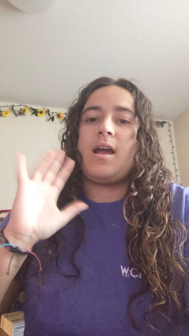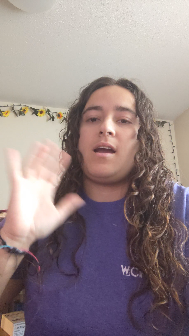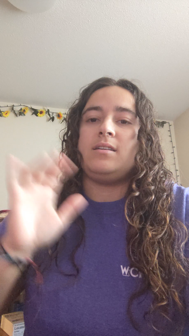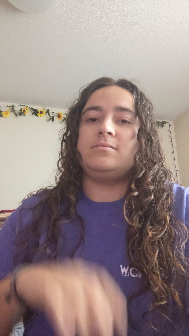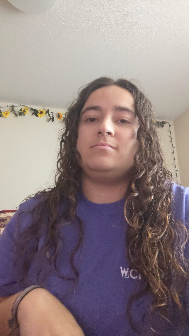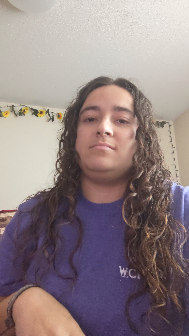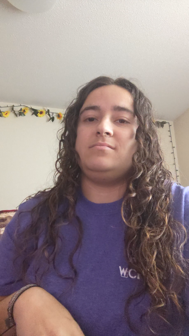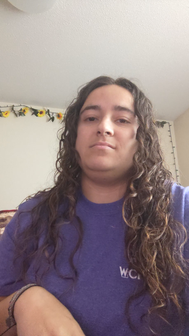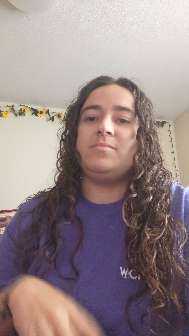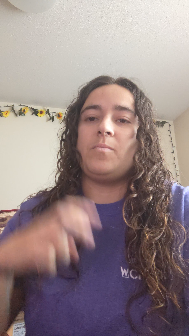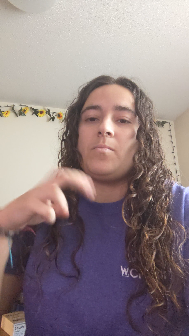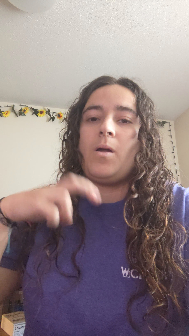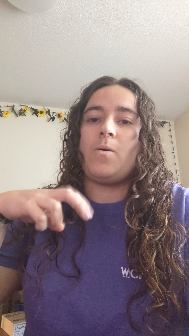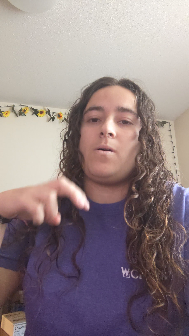potato